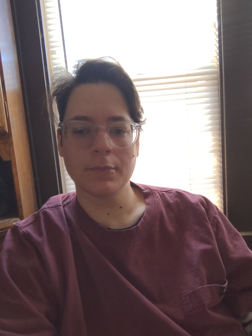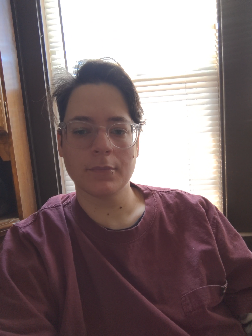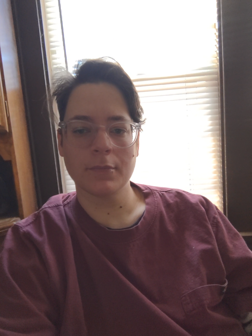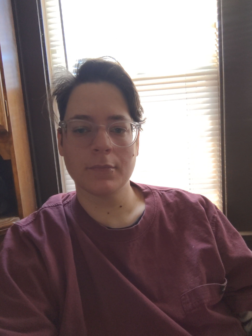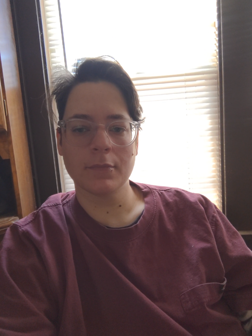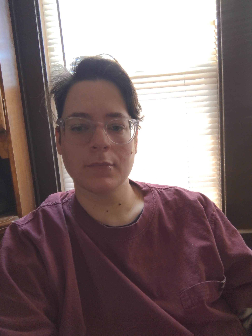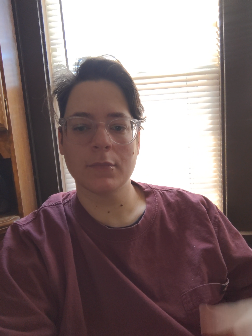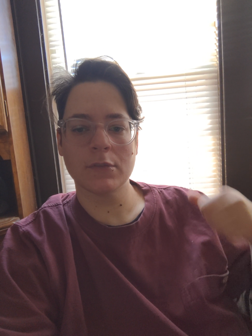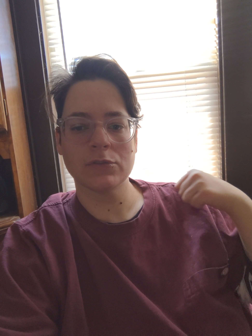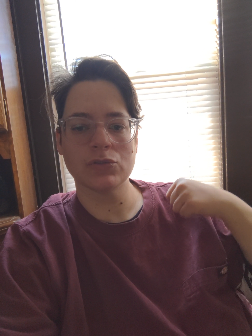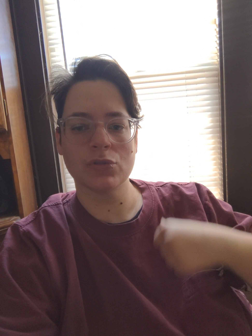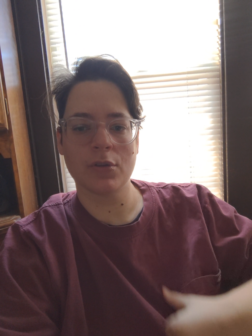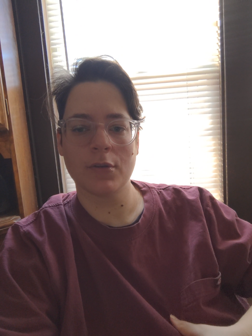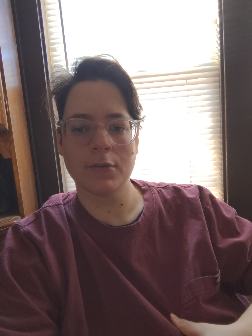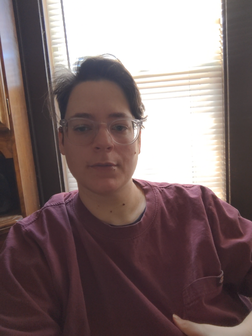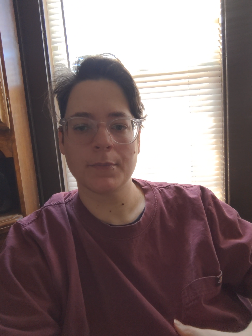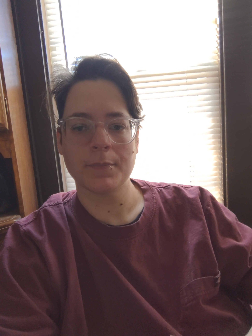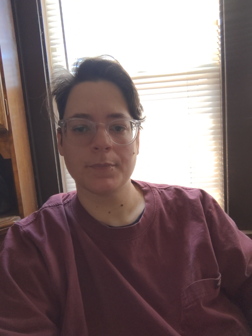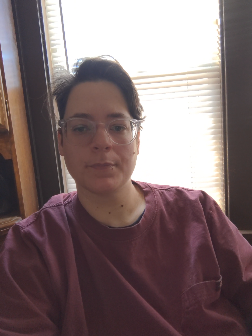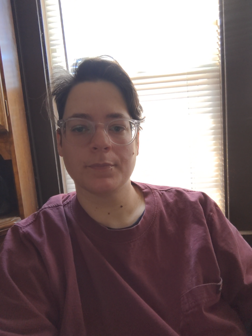jacket